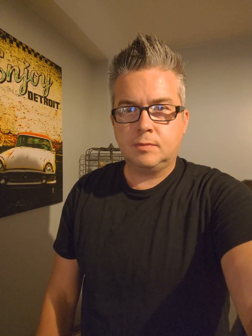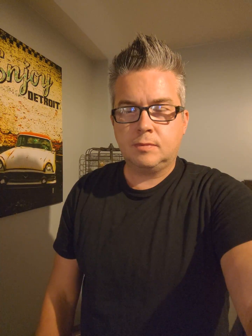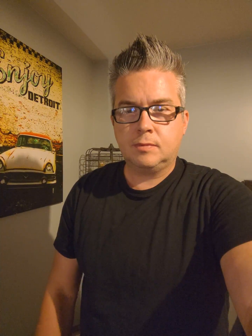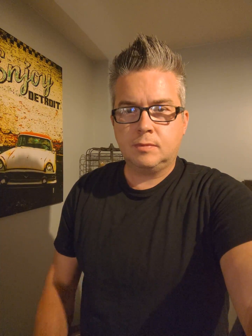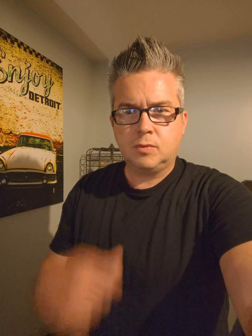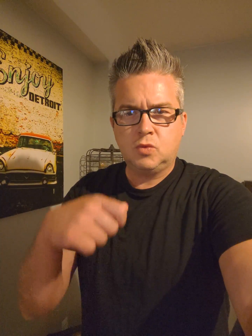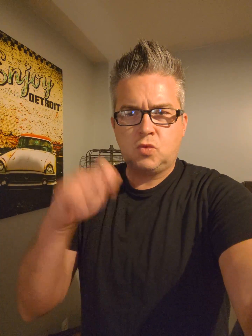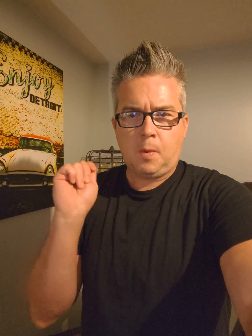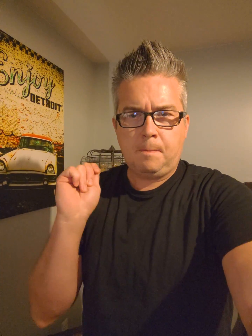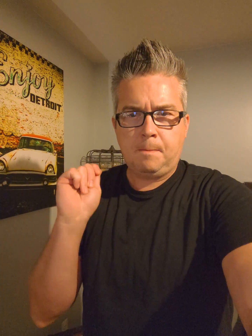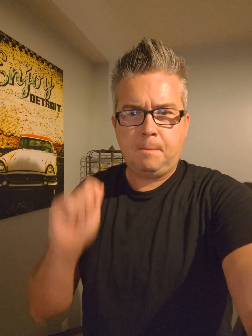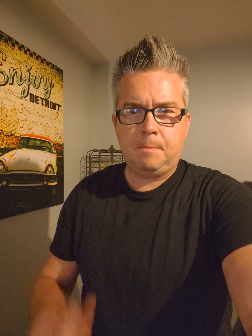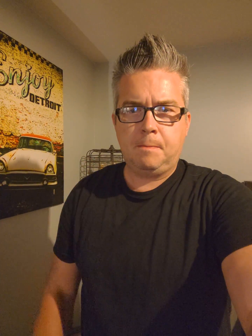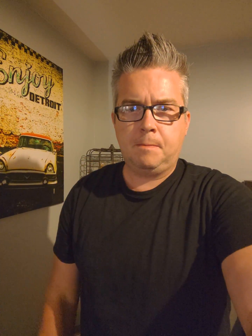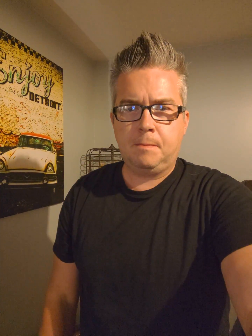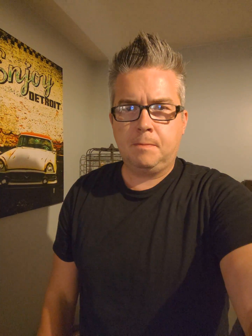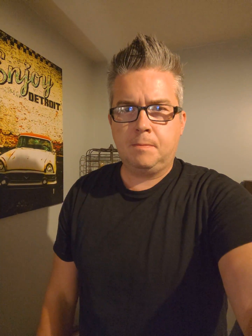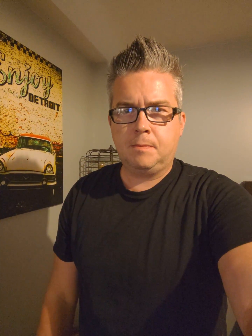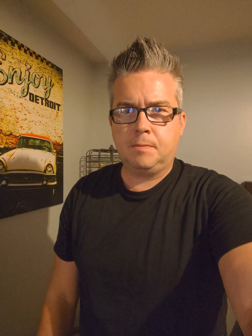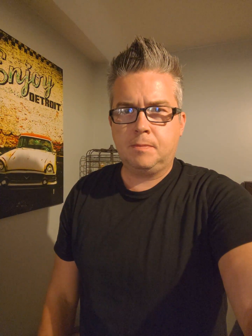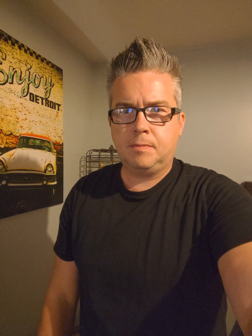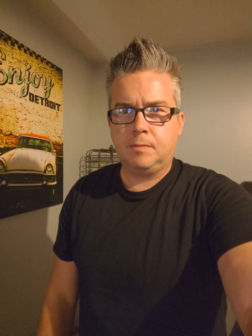rip